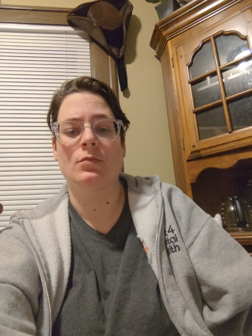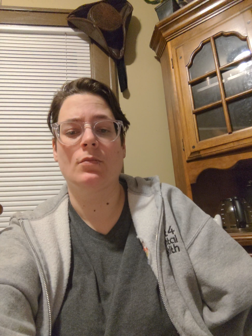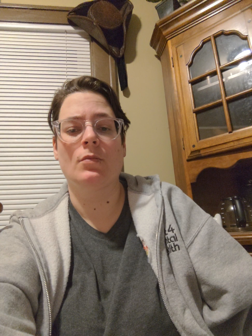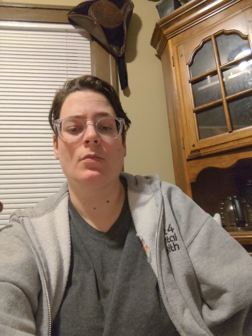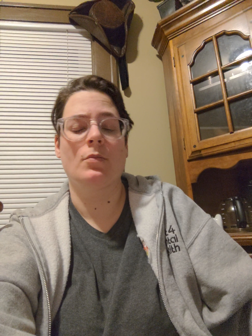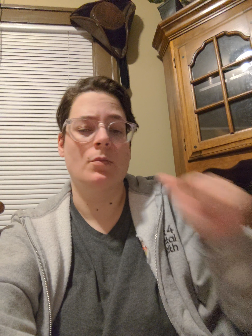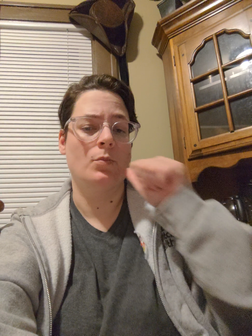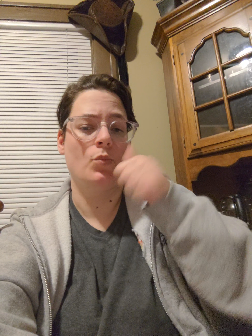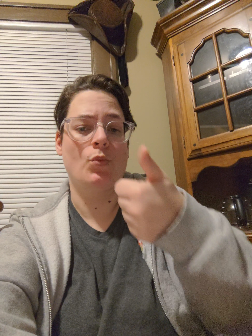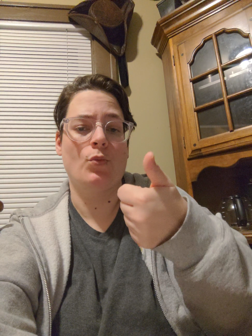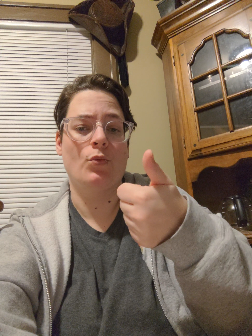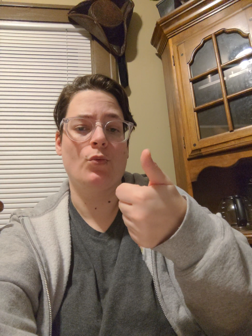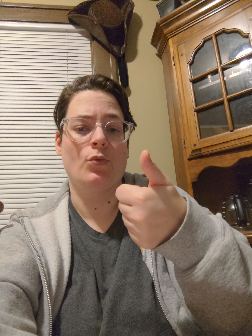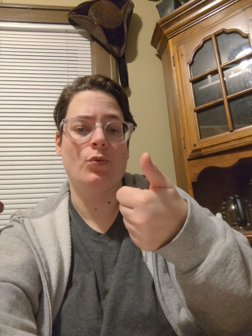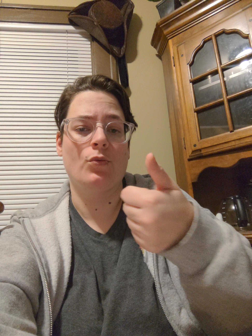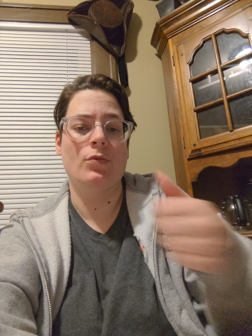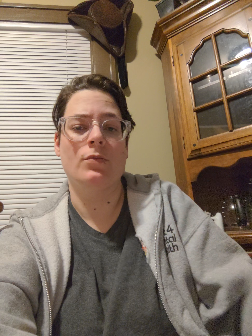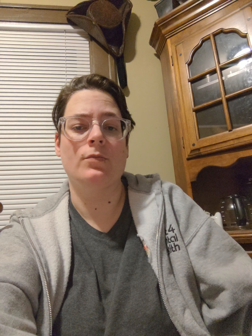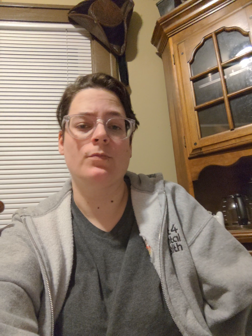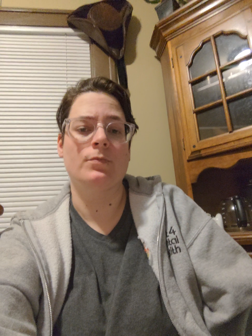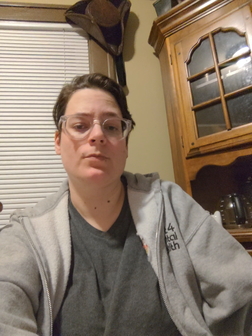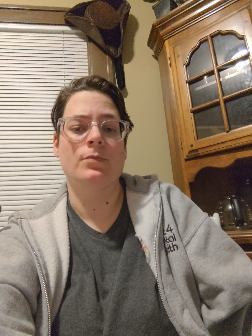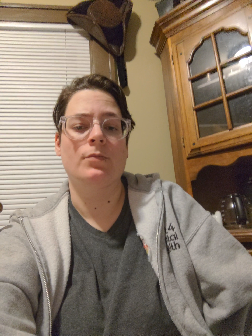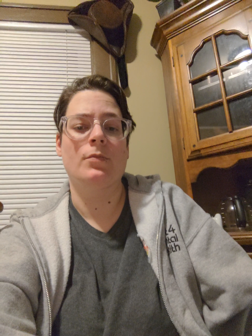tomorrow